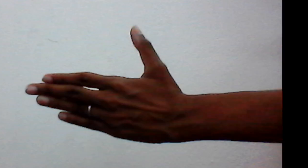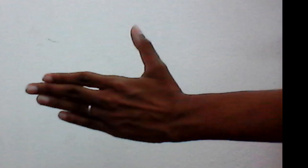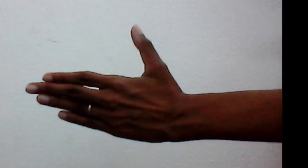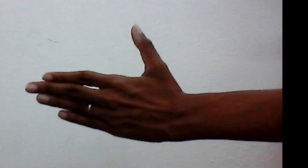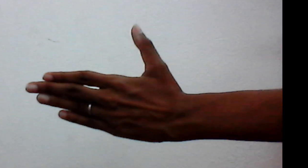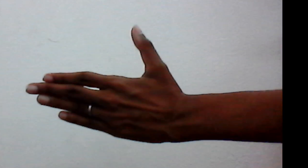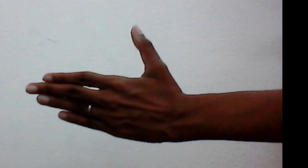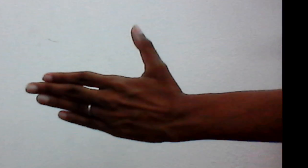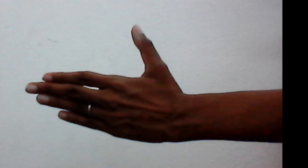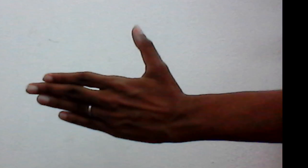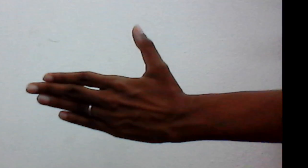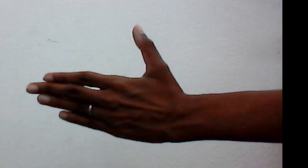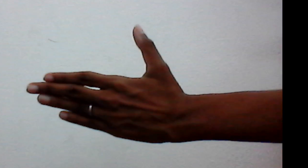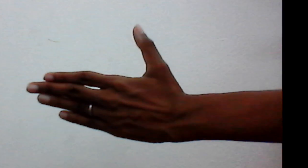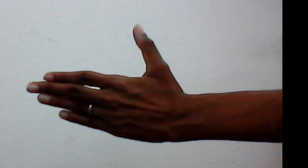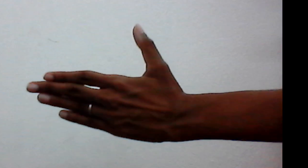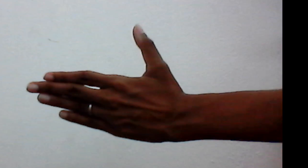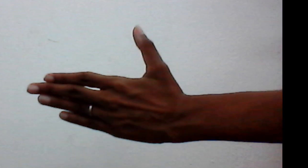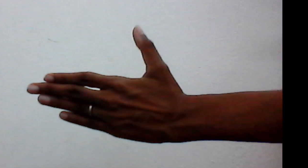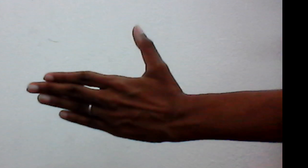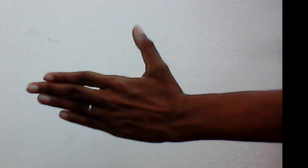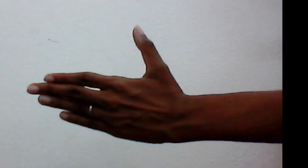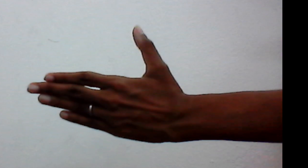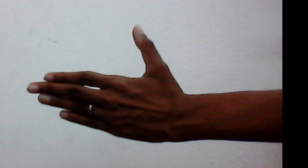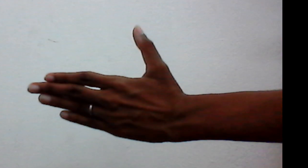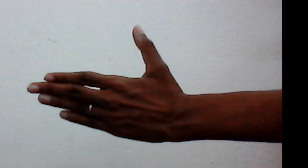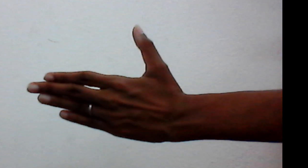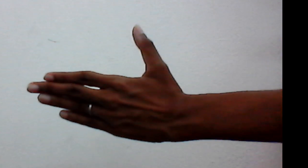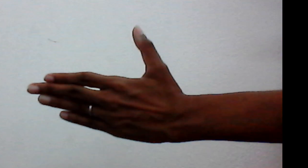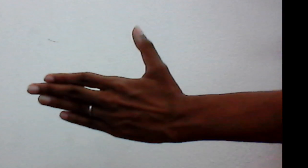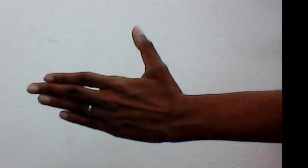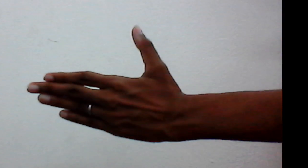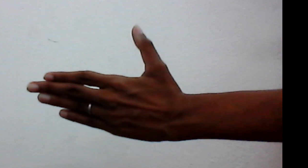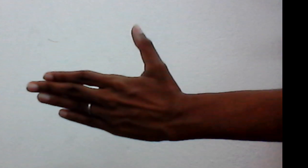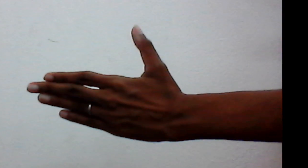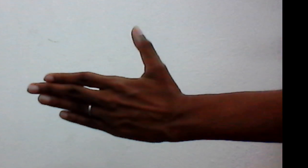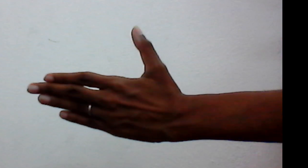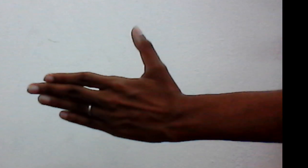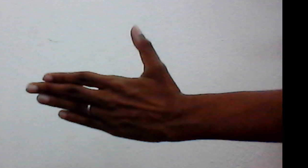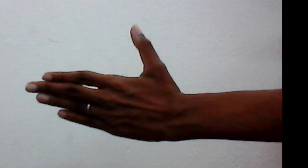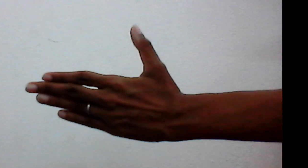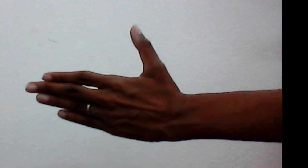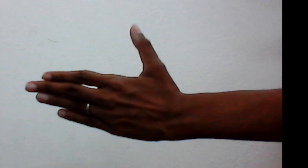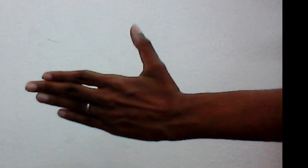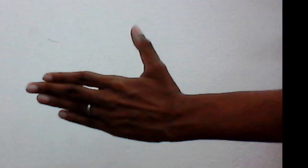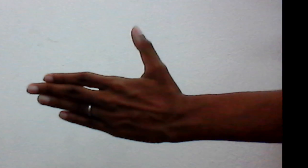ആ